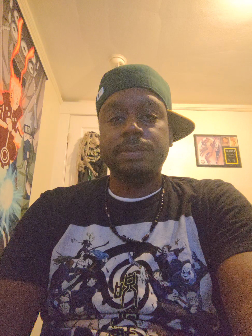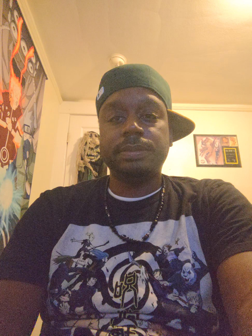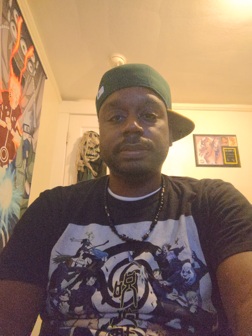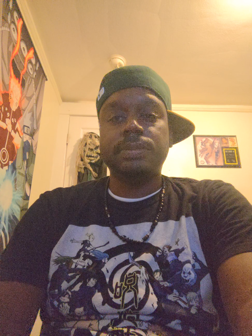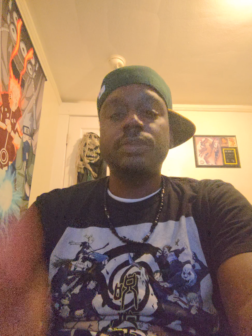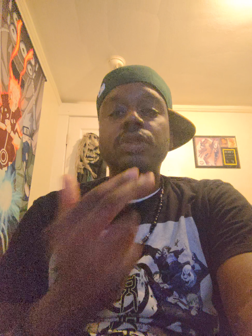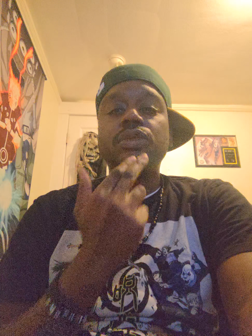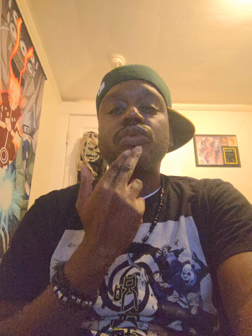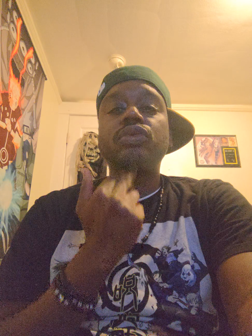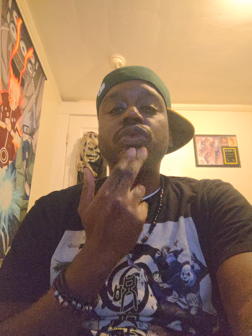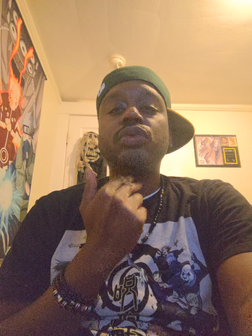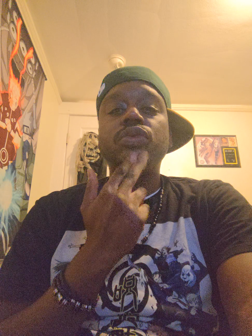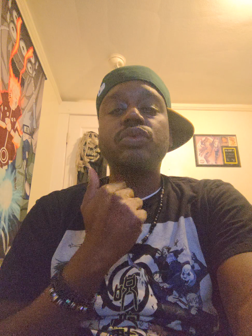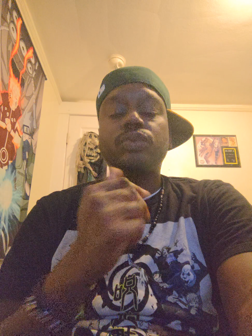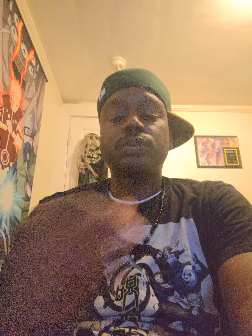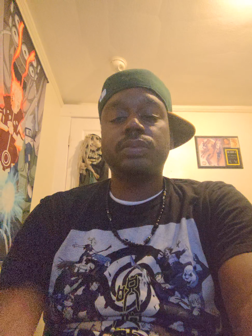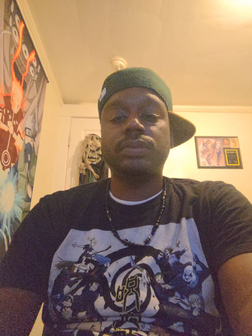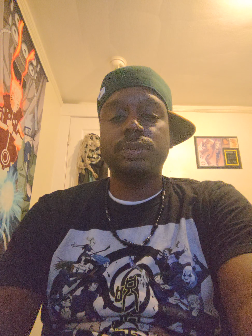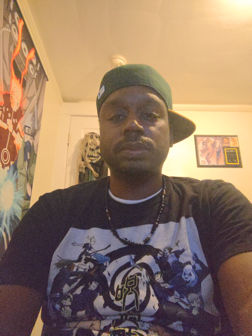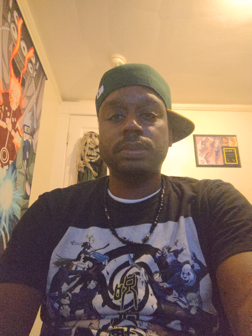cute